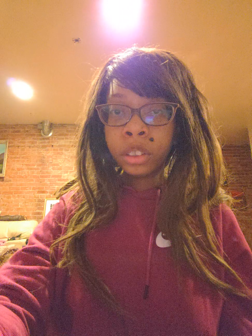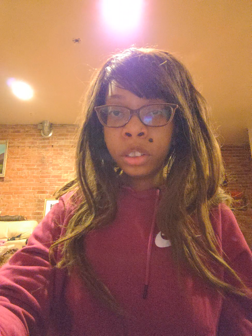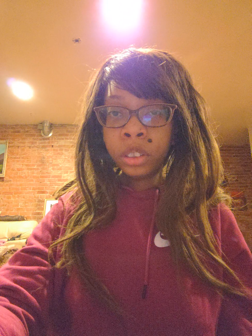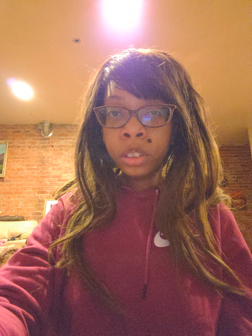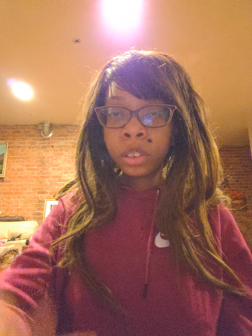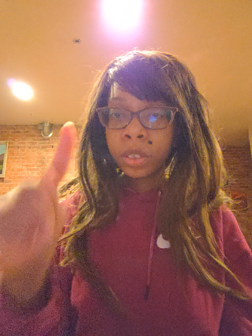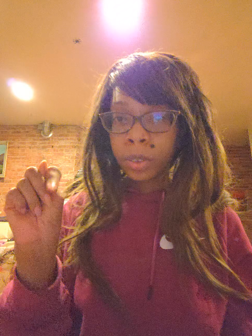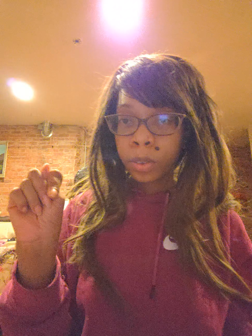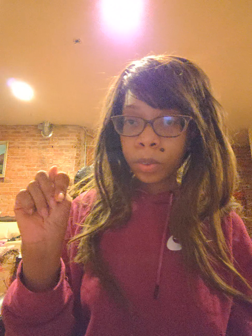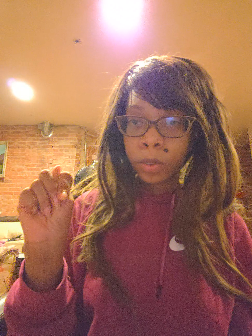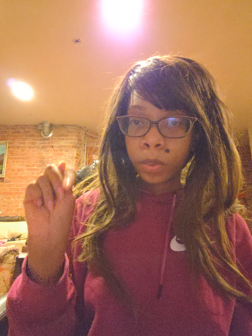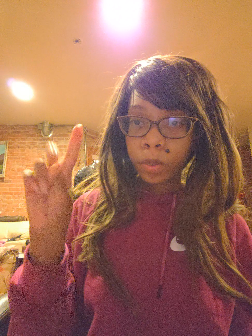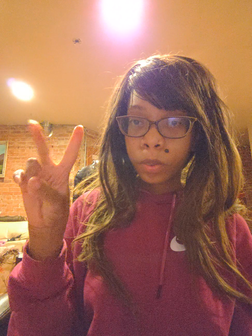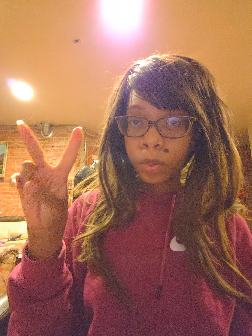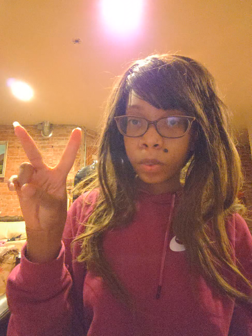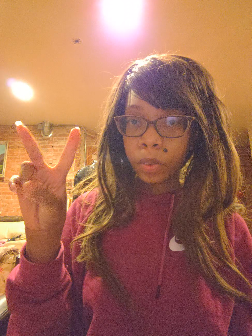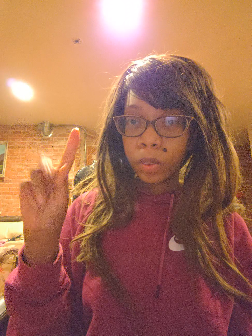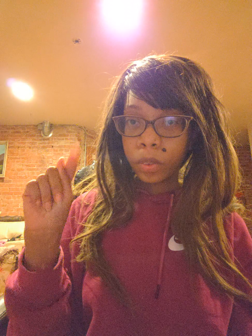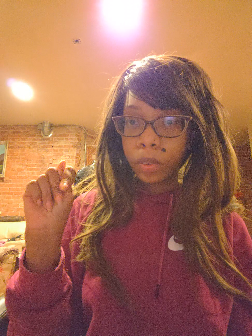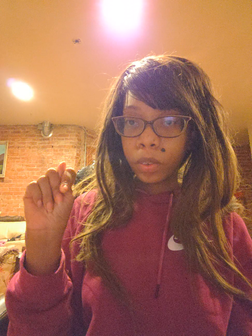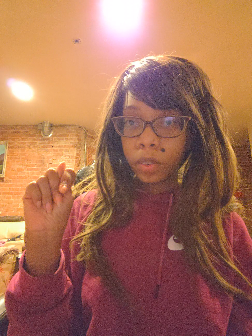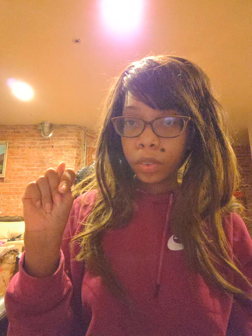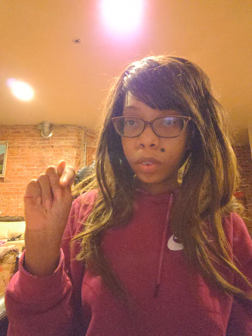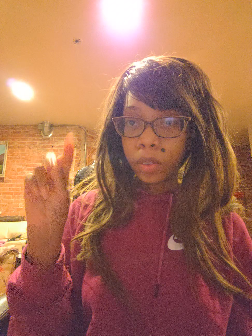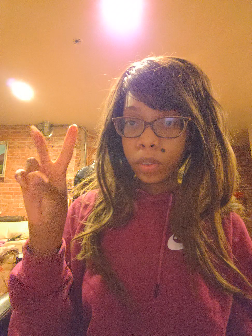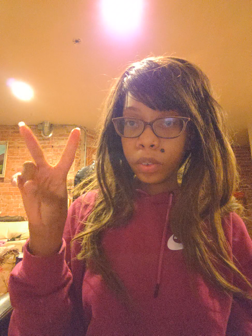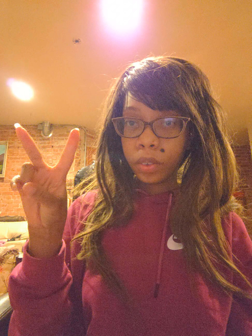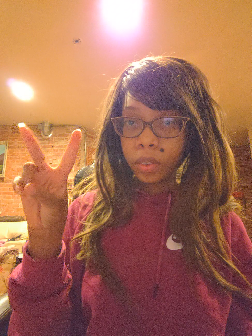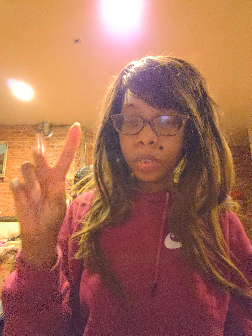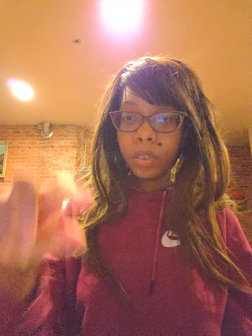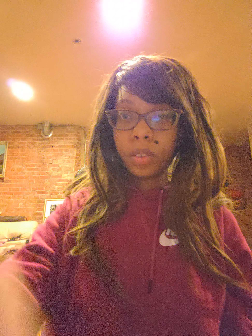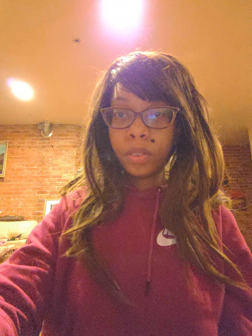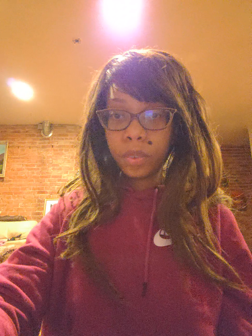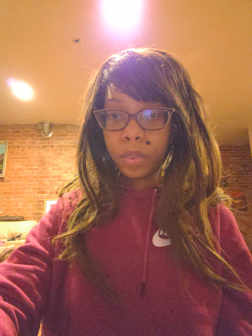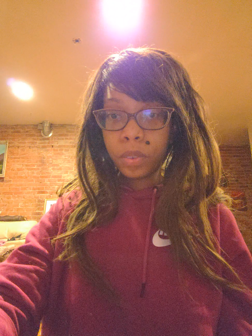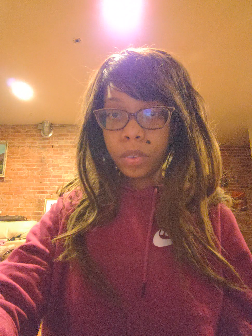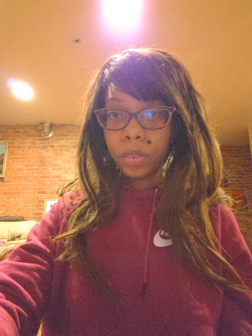TV